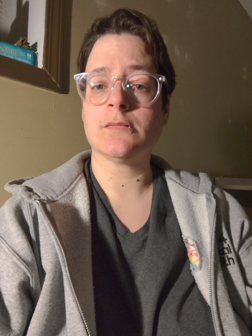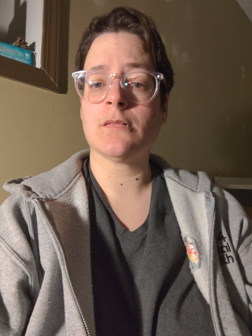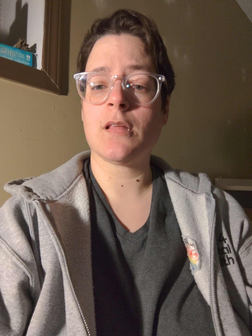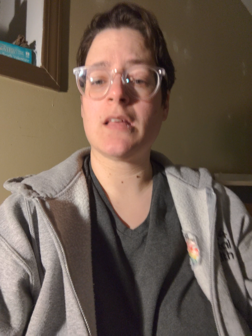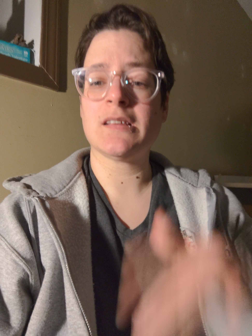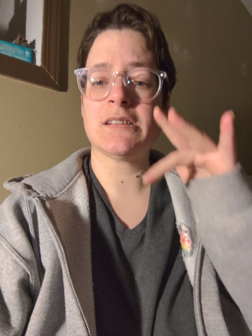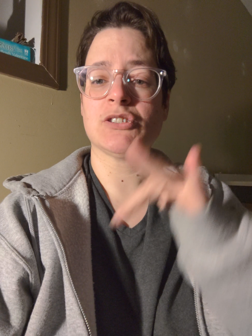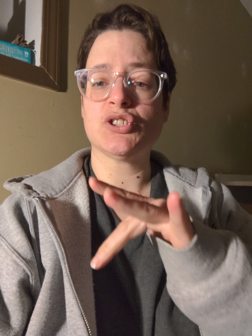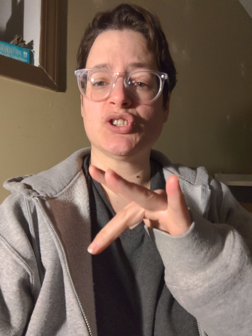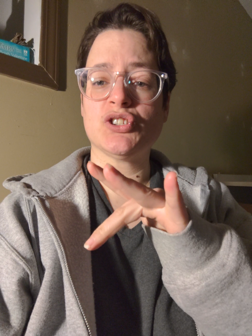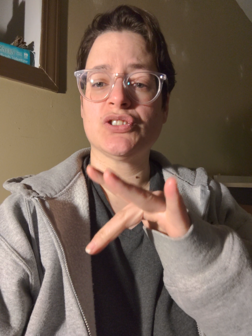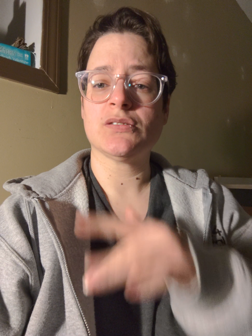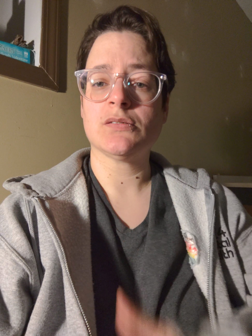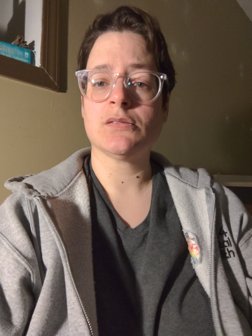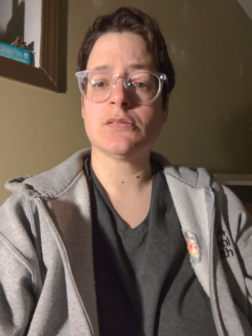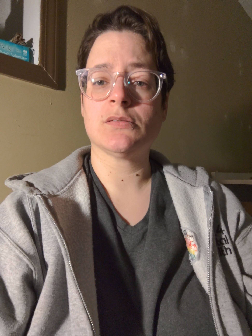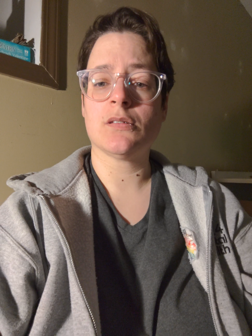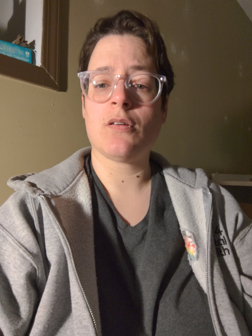touch